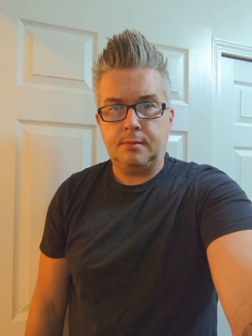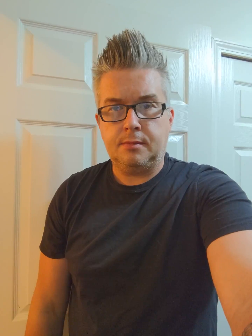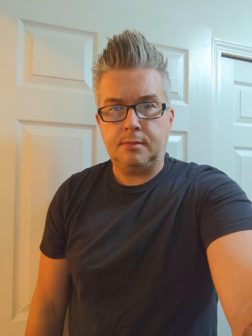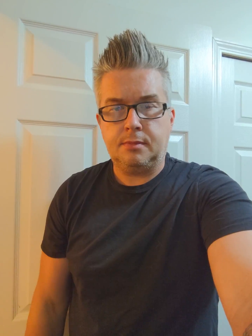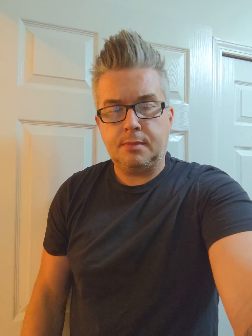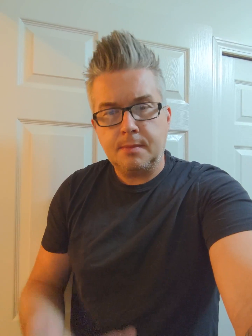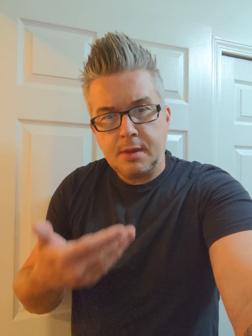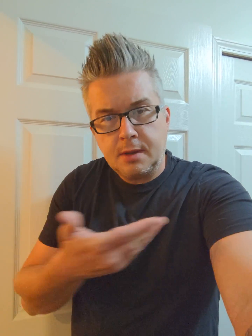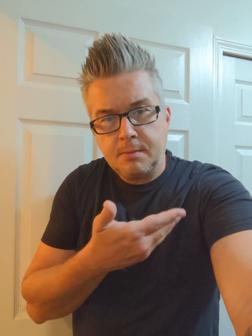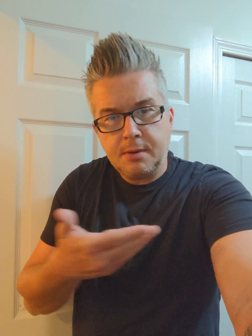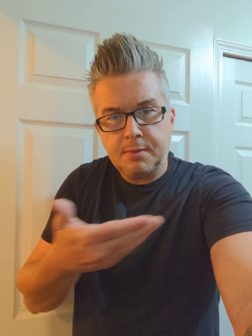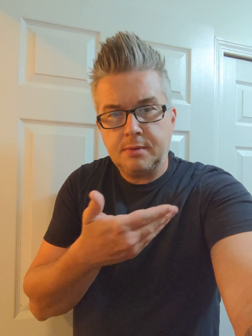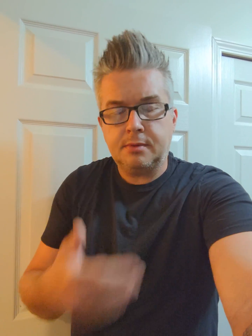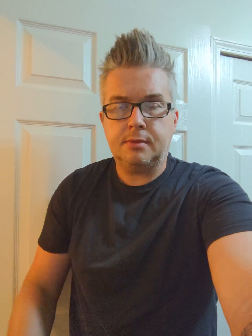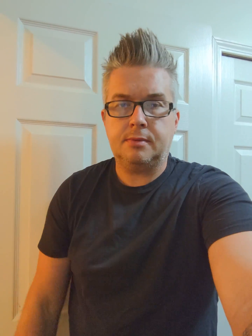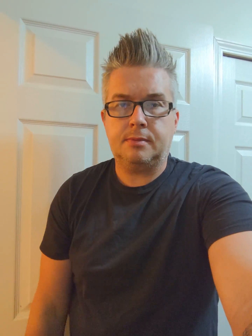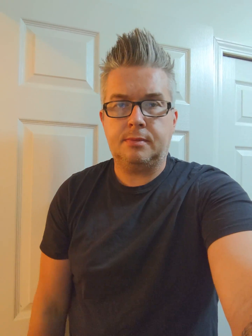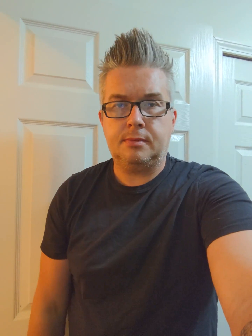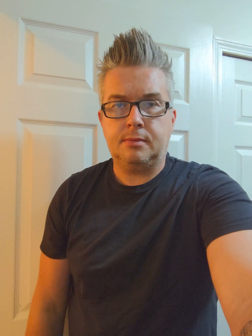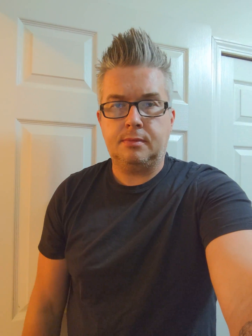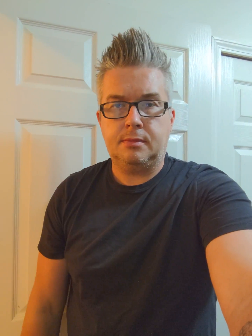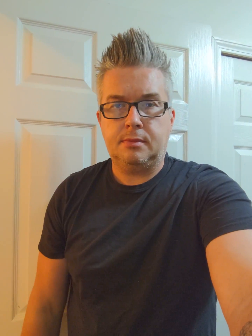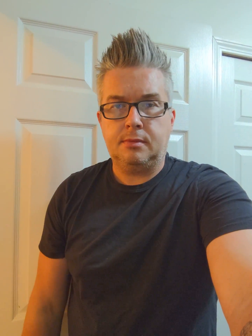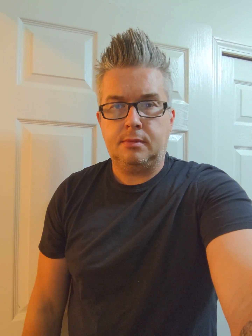baby